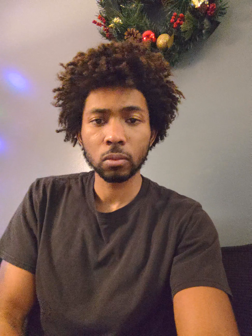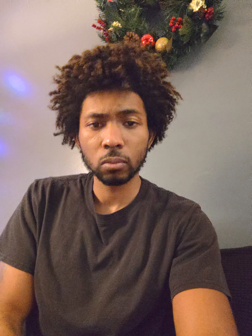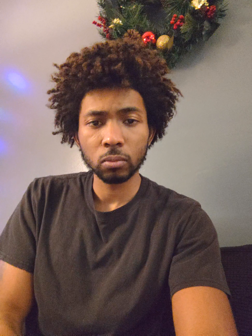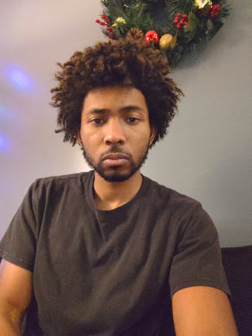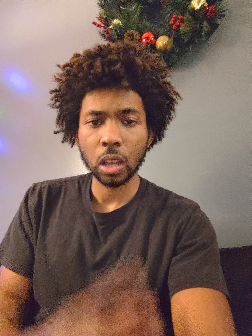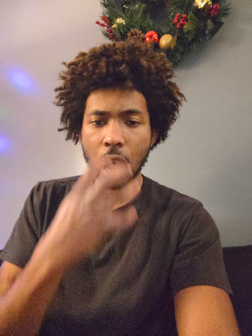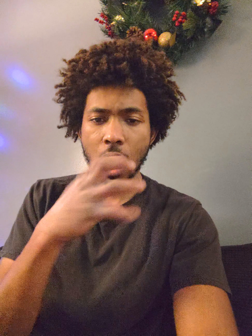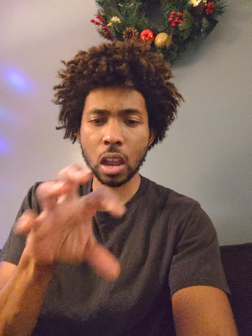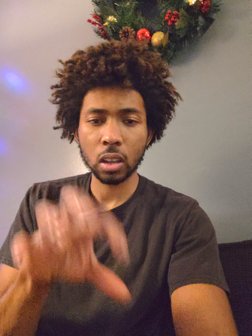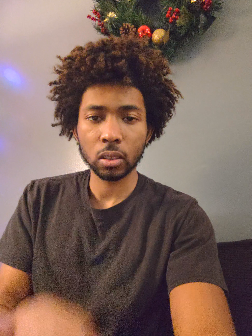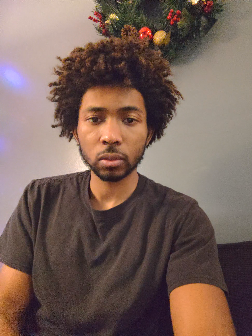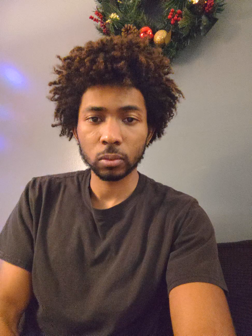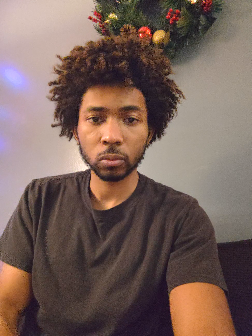hot